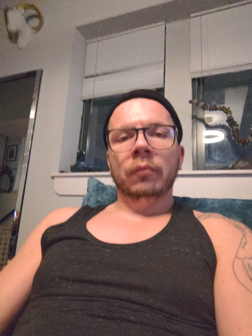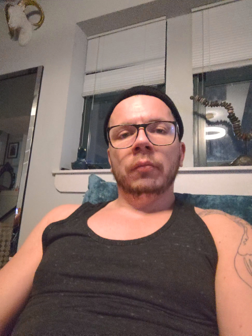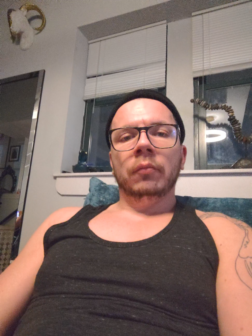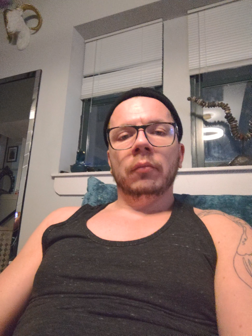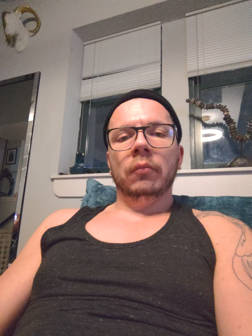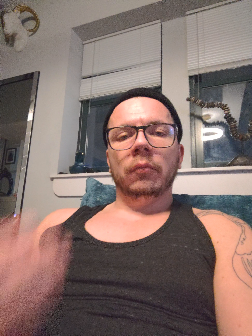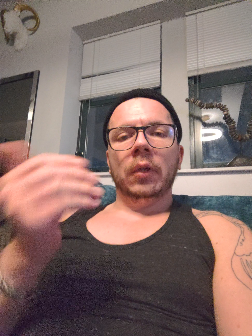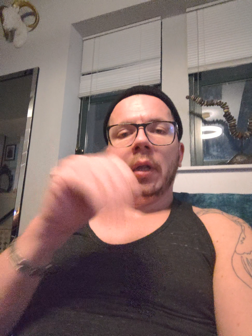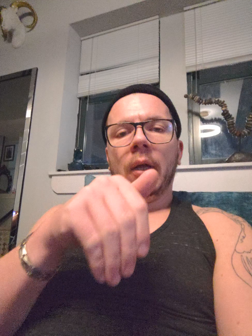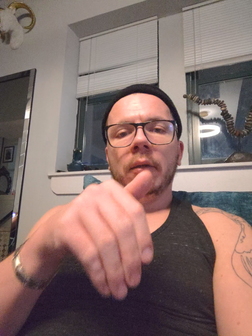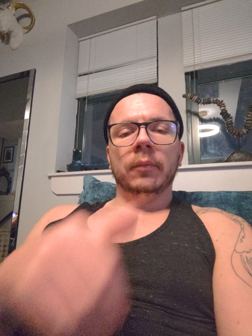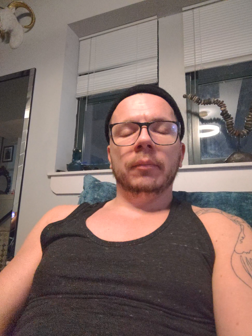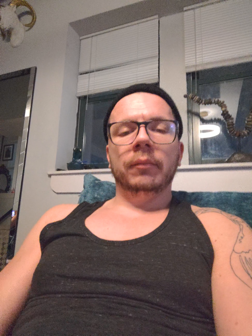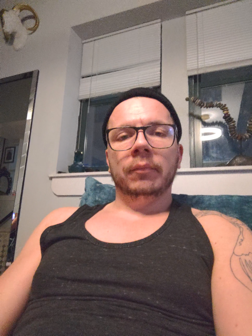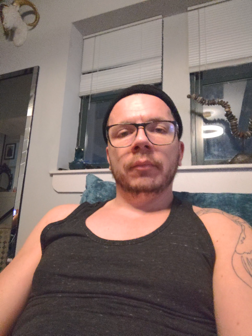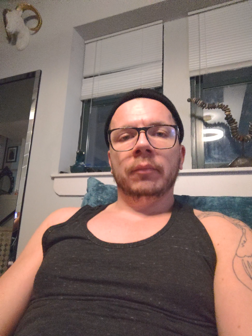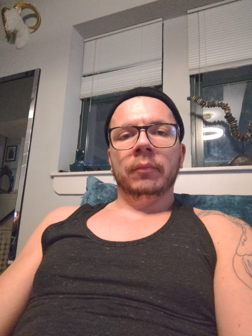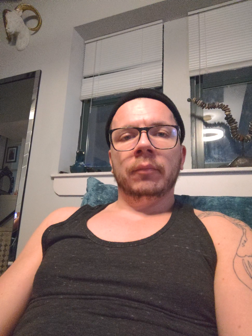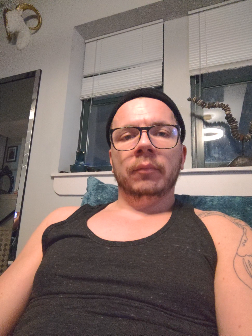night